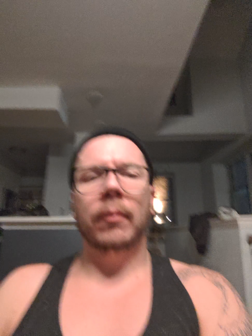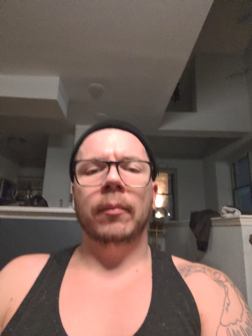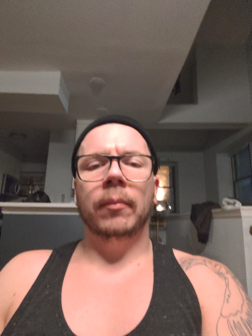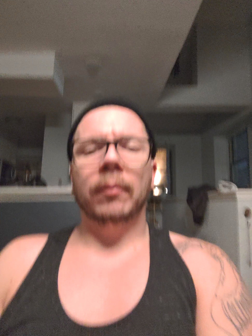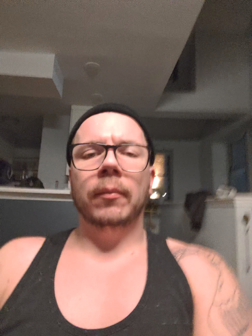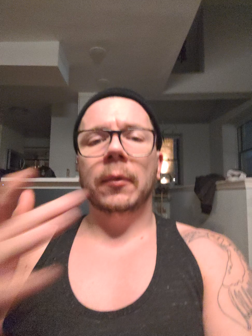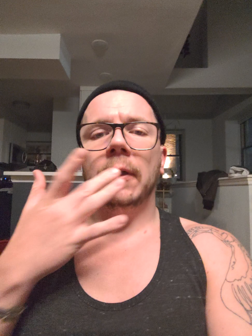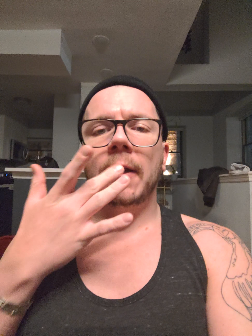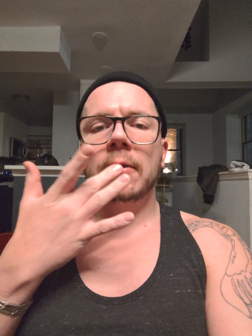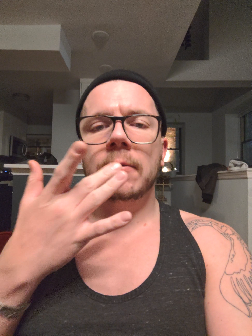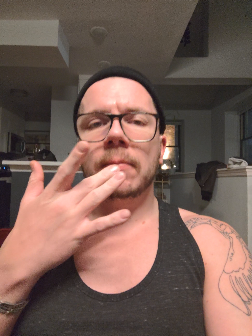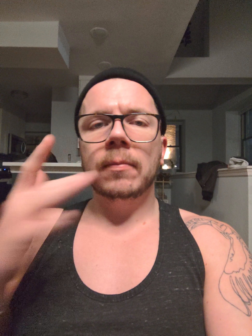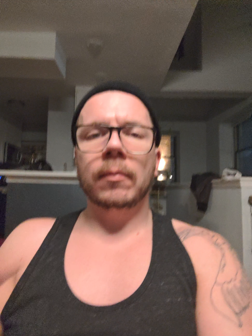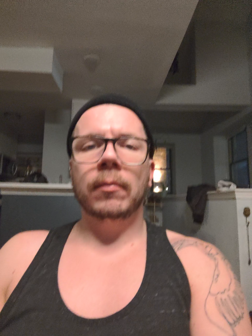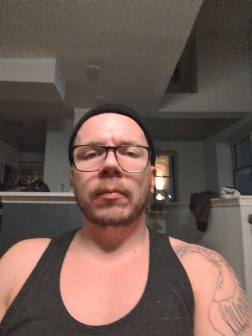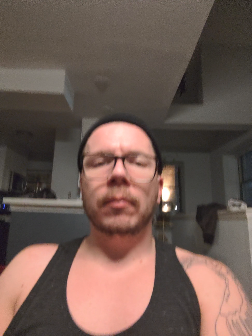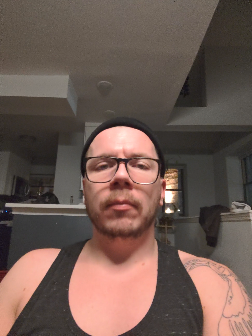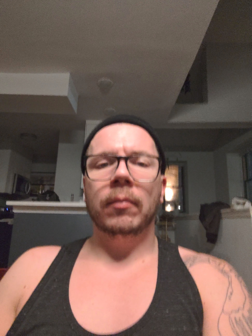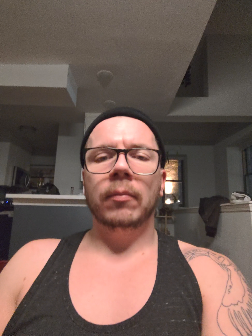taste